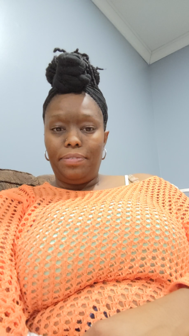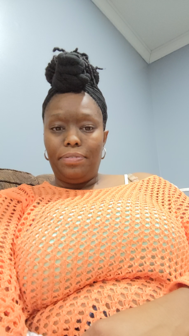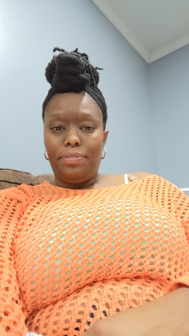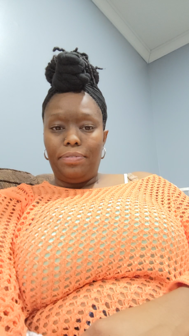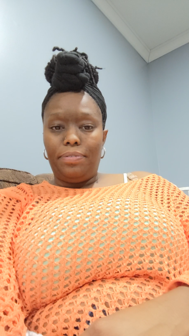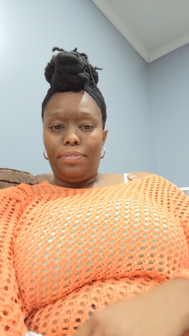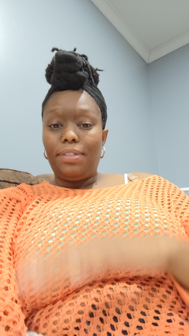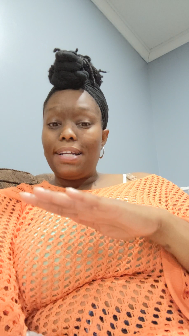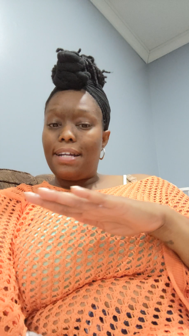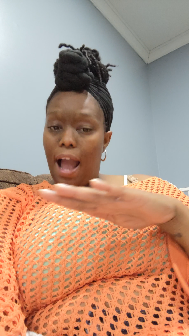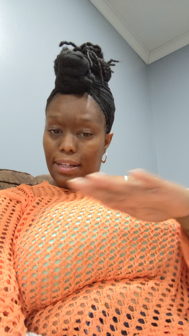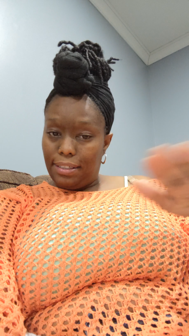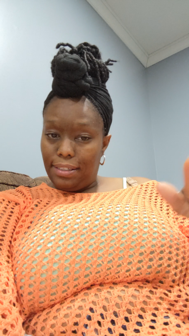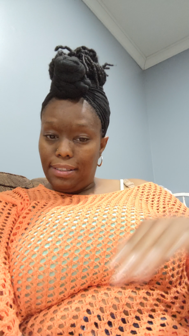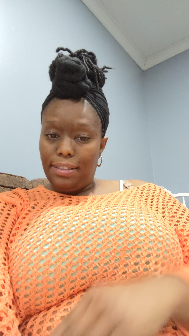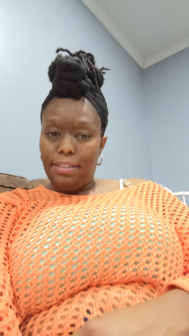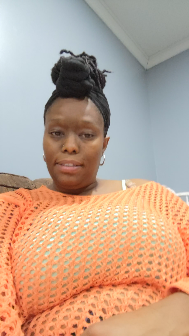nice